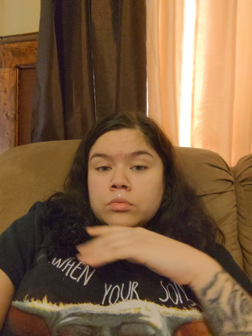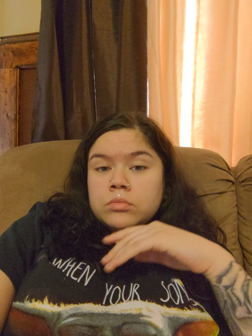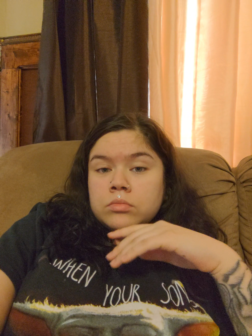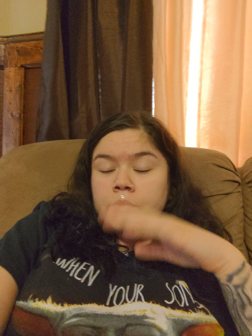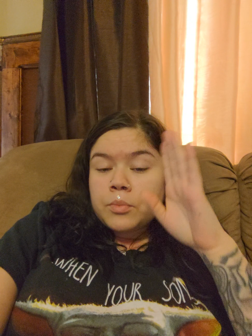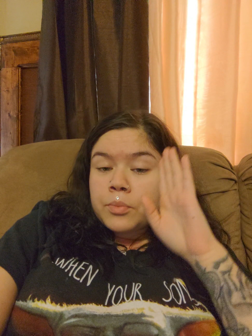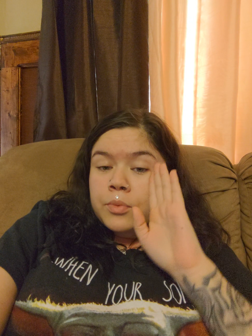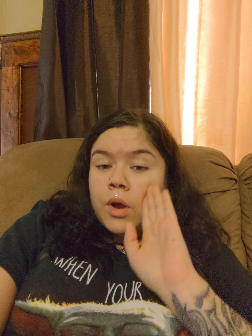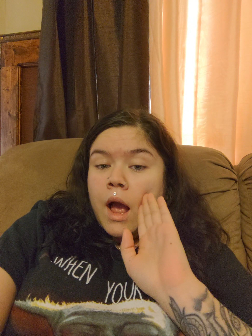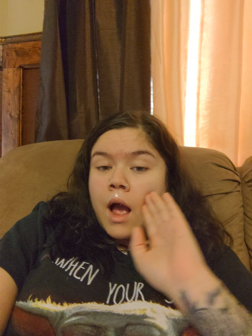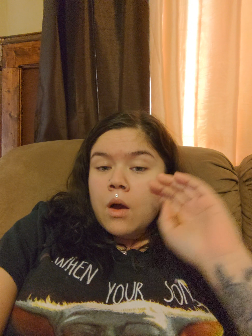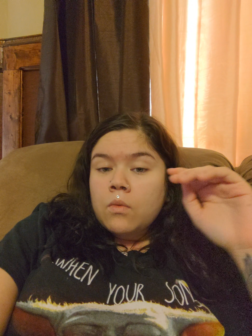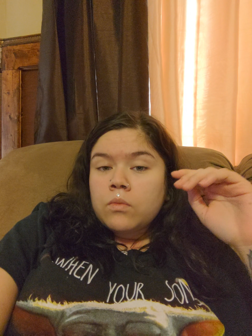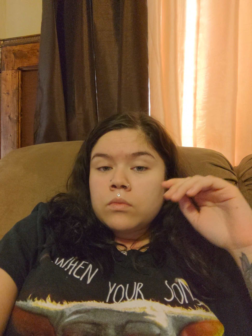brown